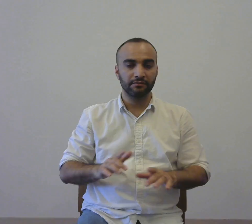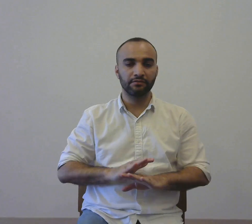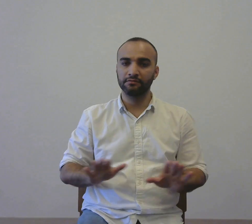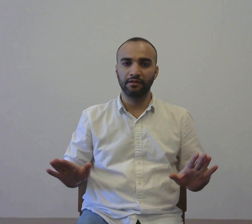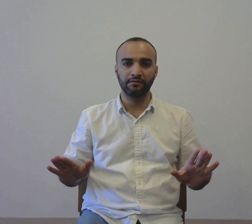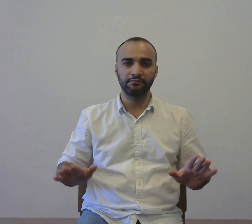deyil